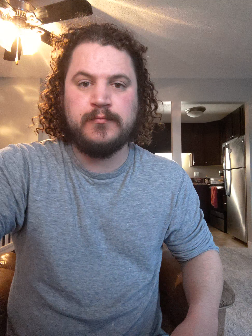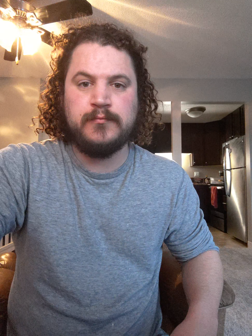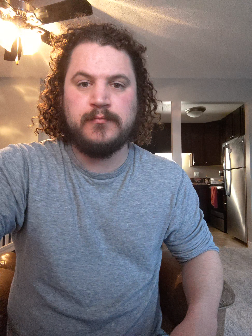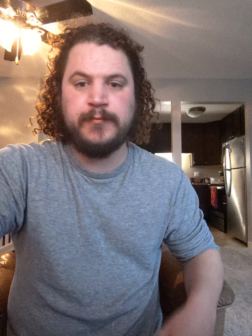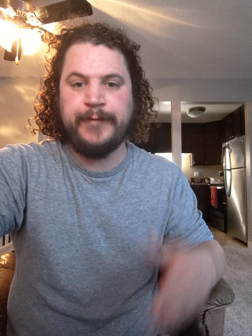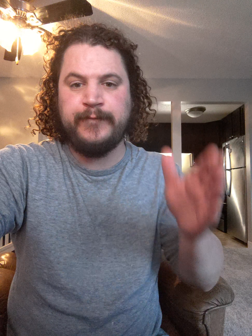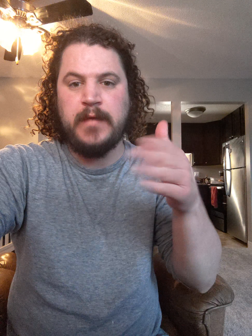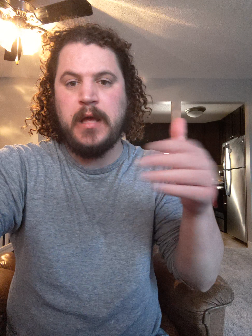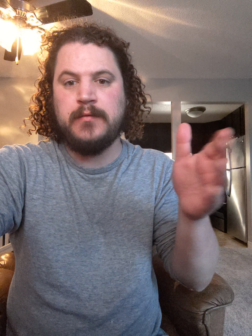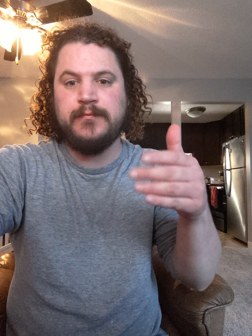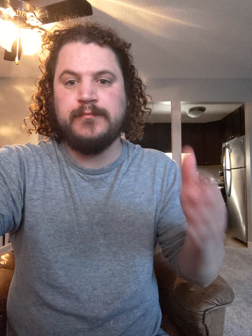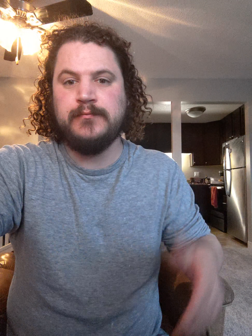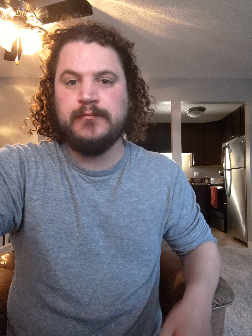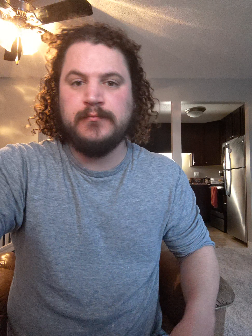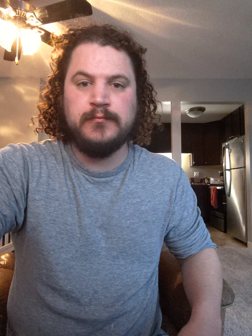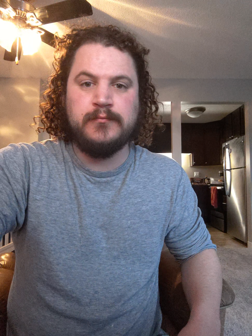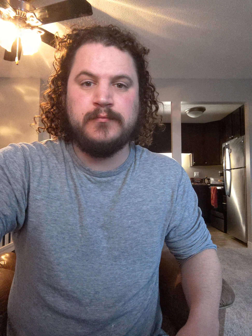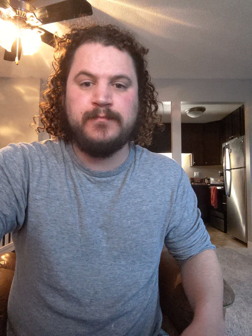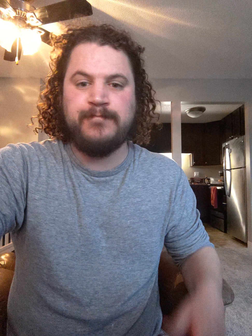flag